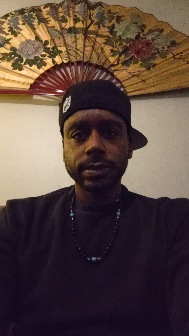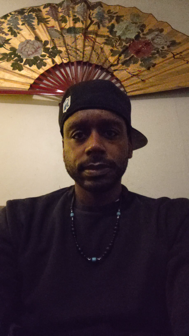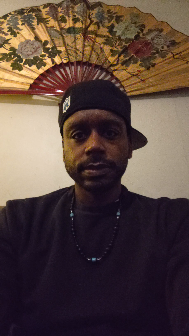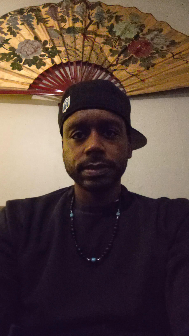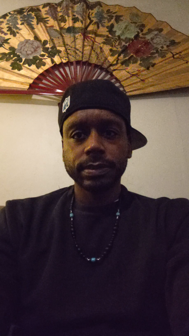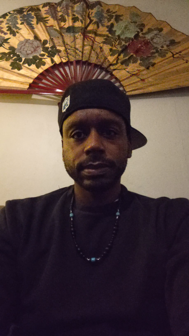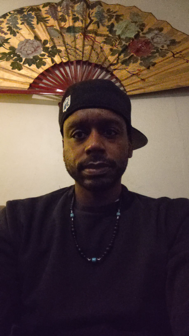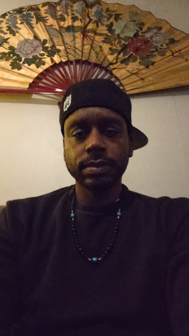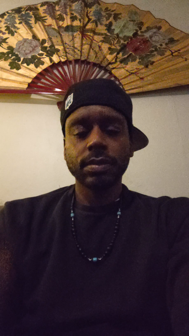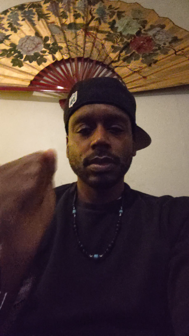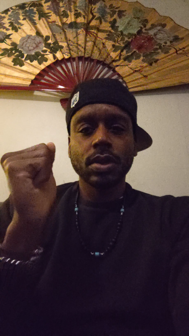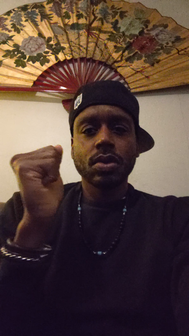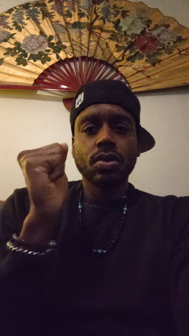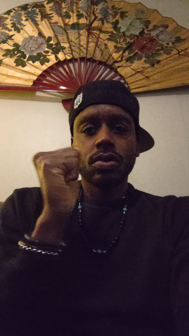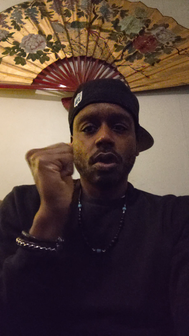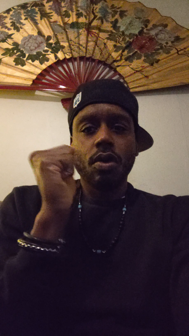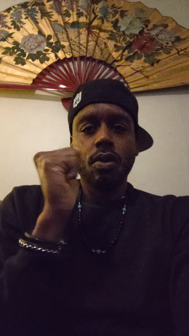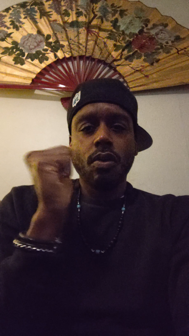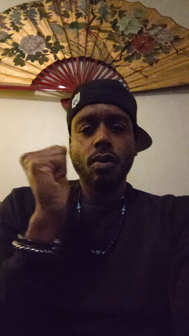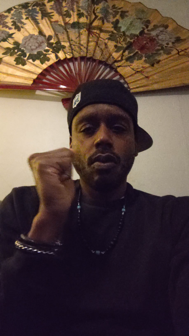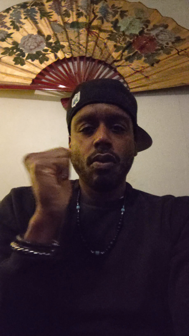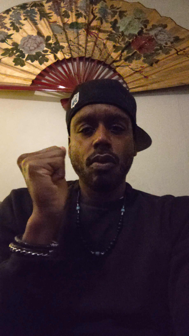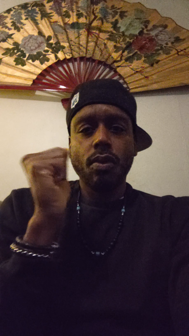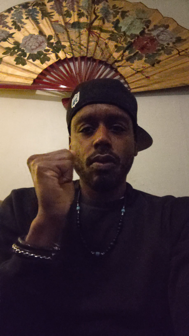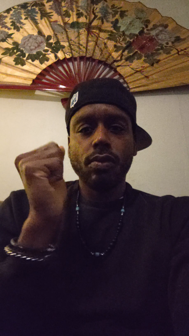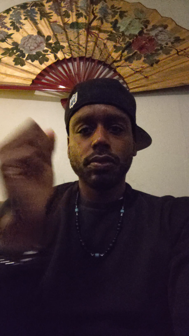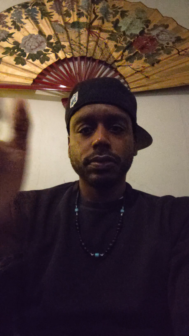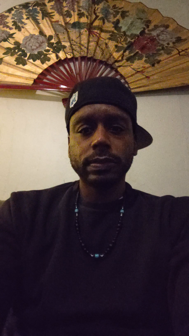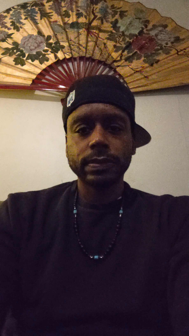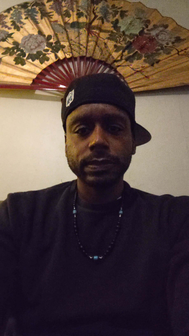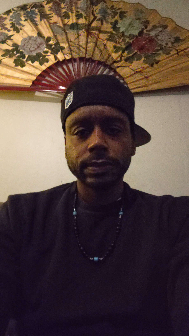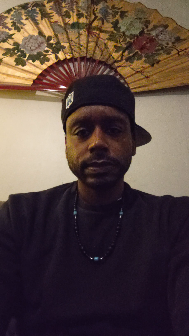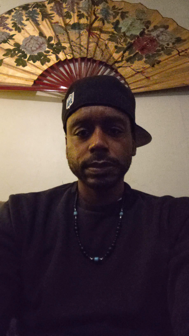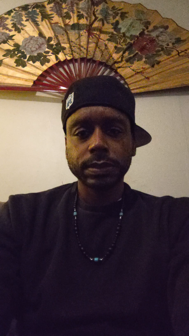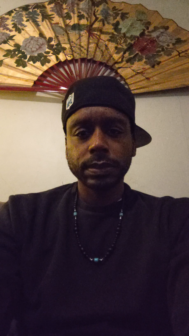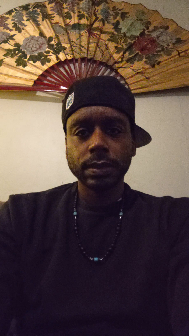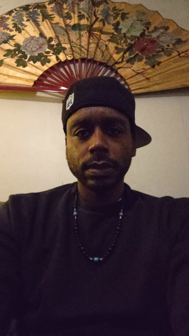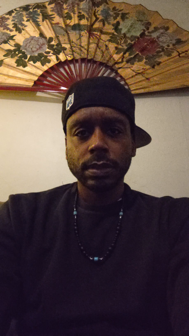cold